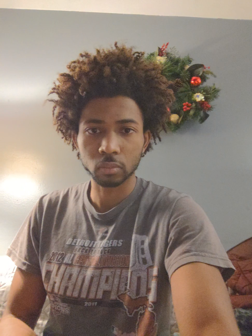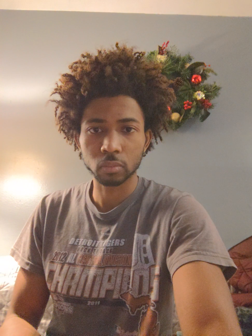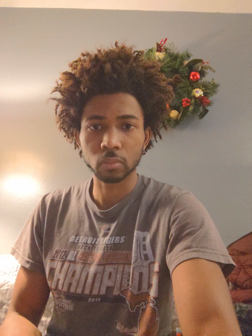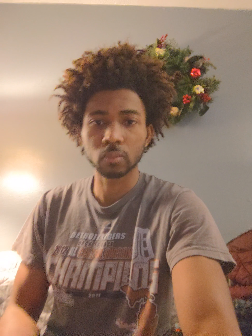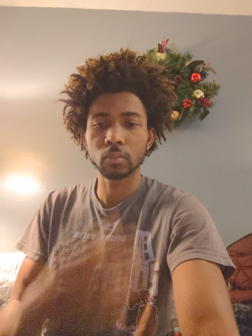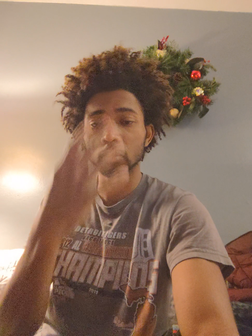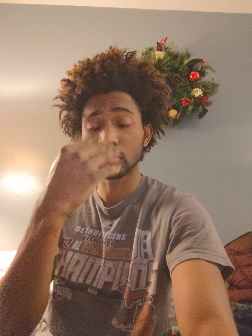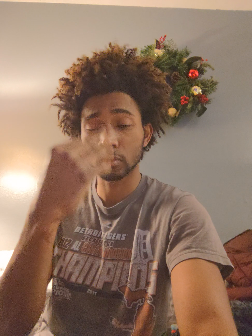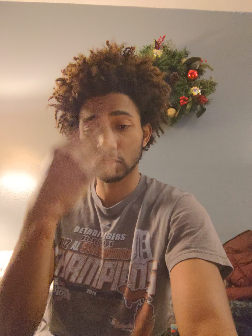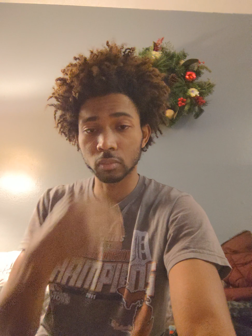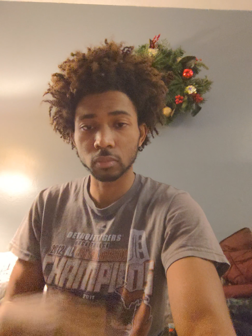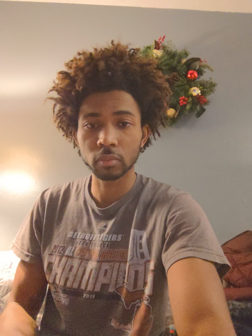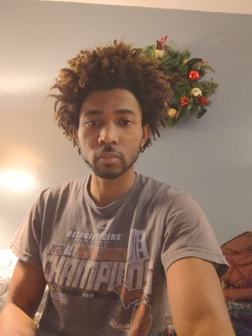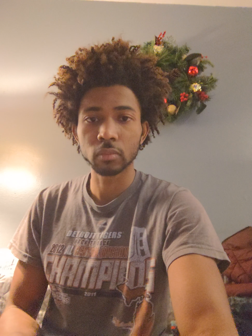sleepy